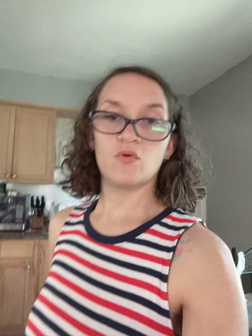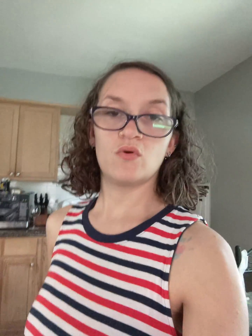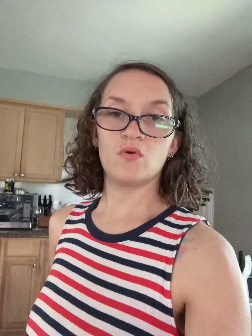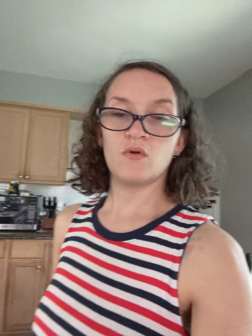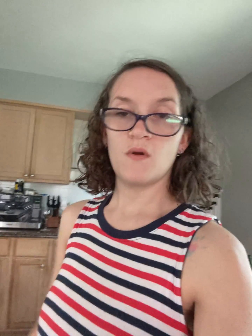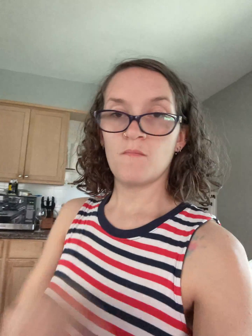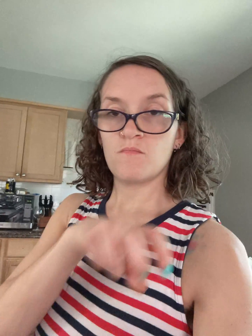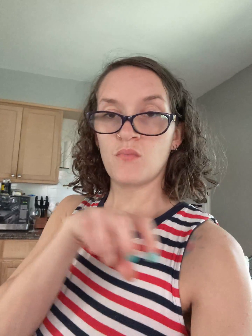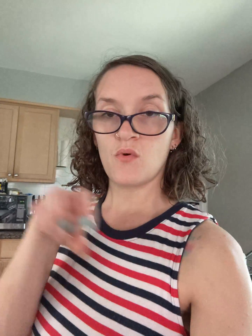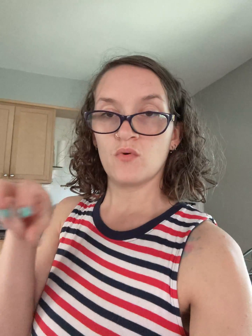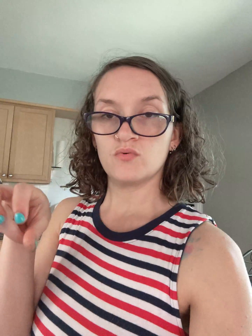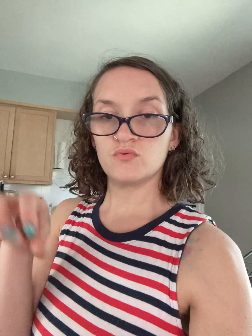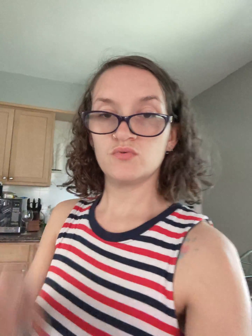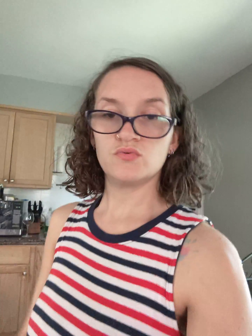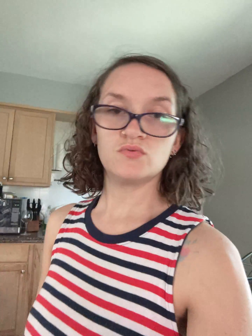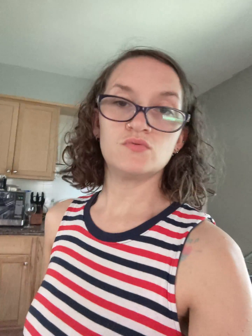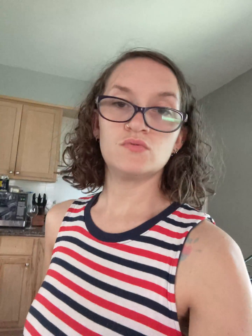porch